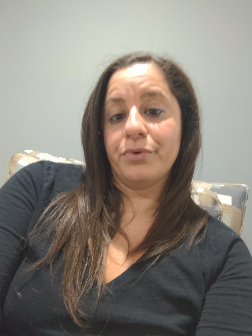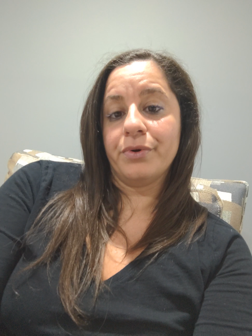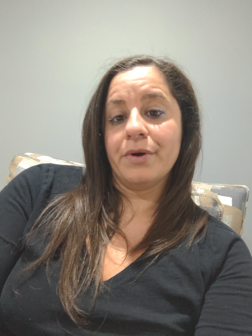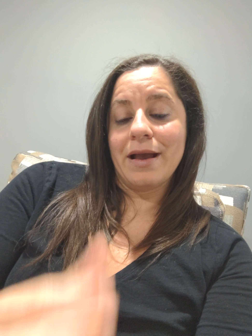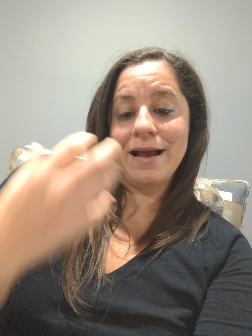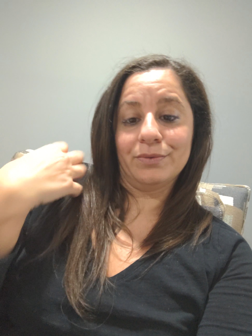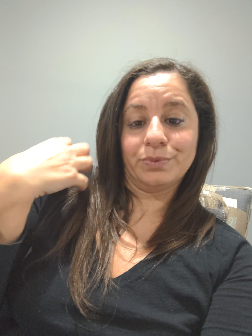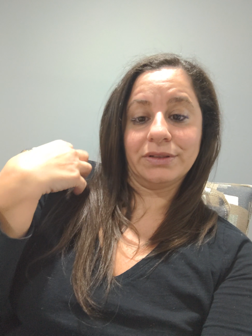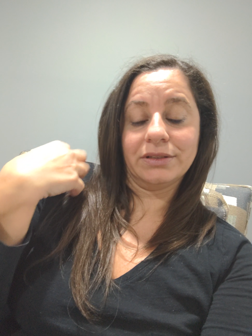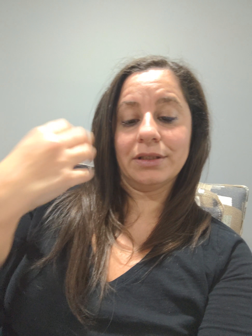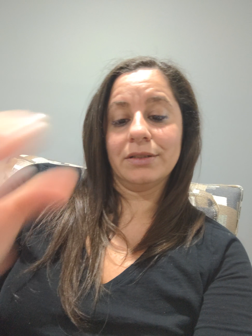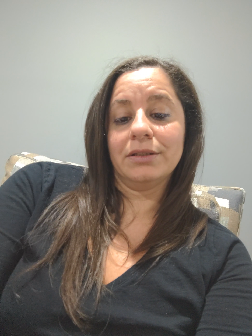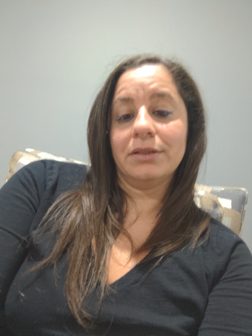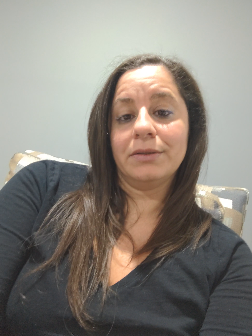outside